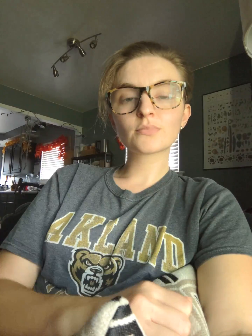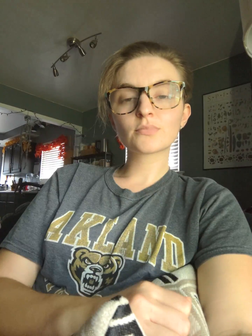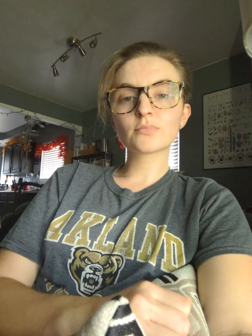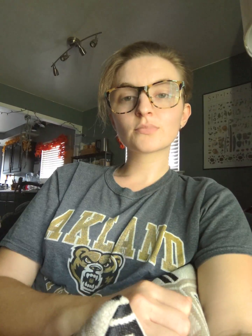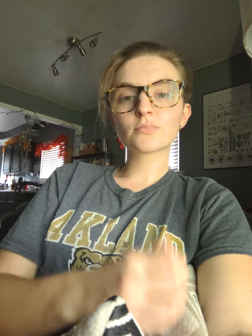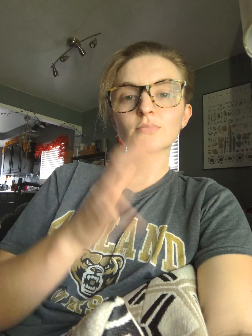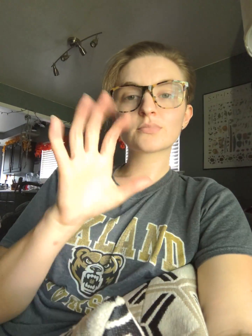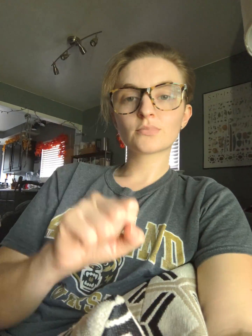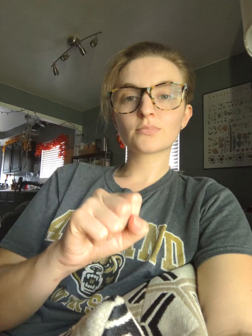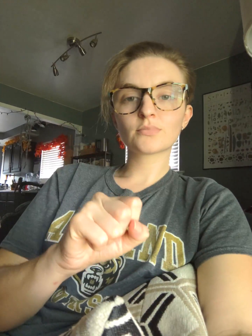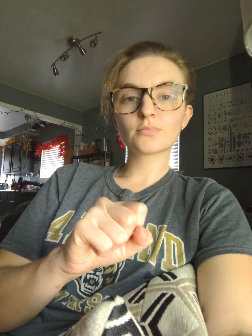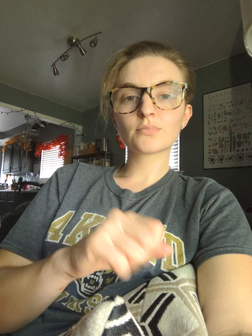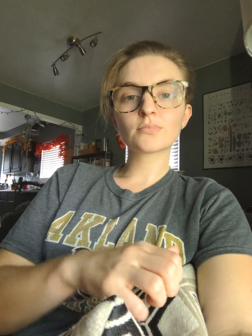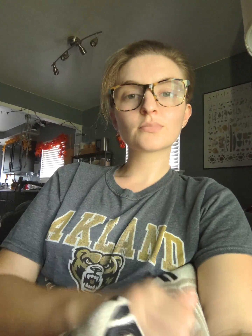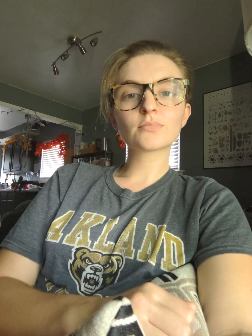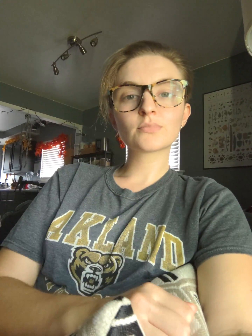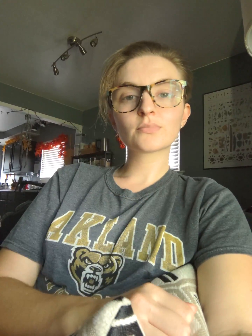catch